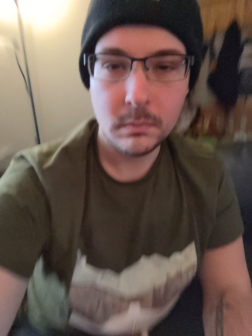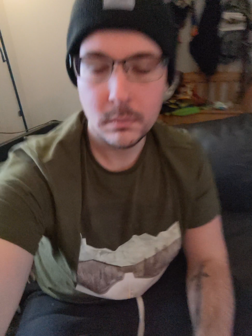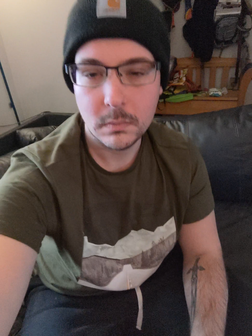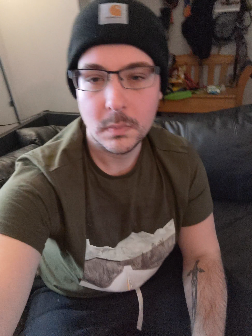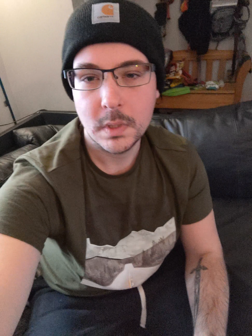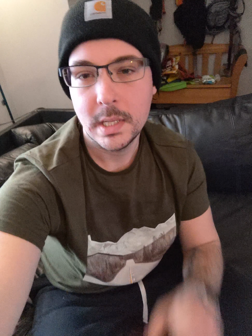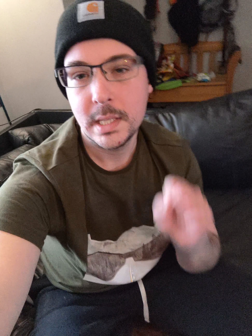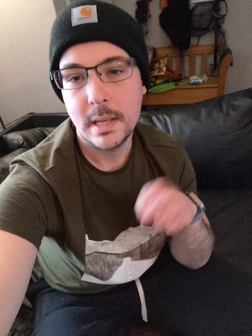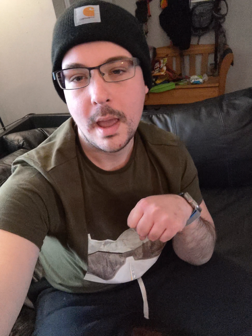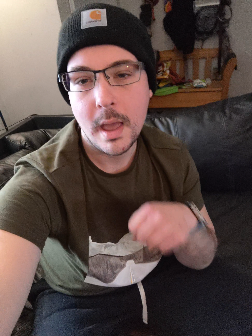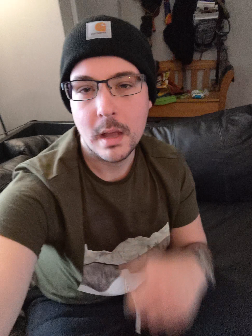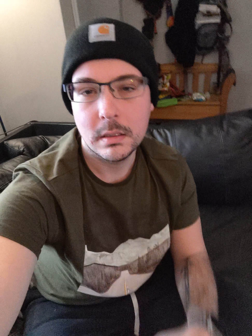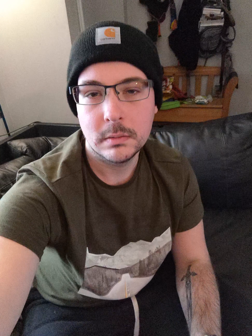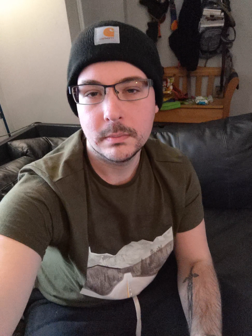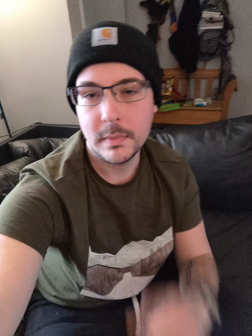can